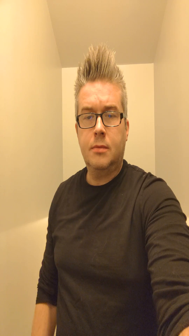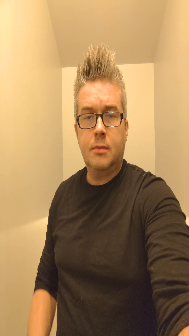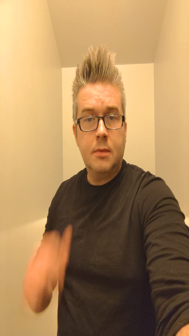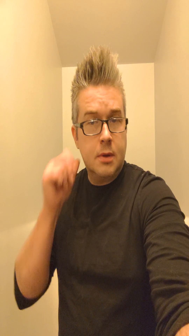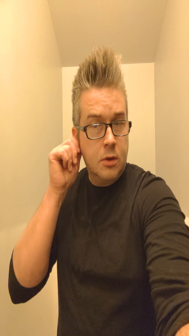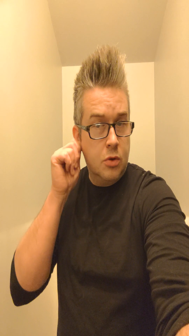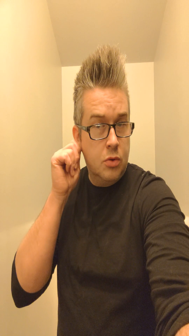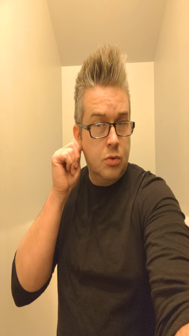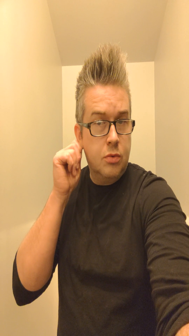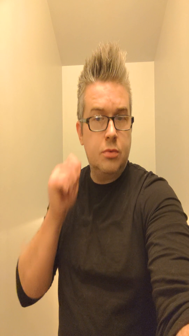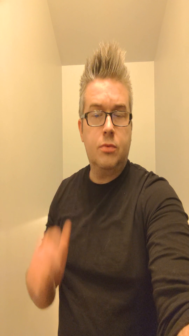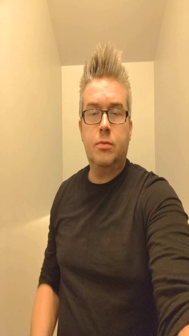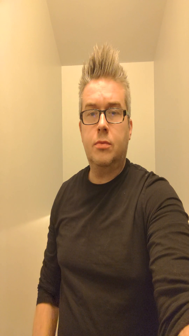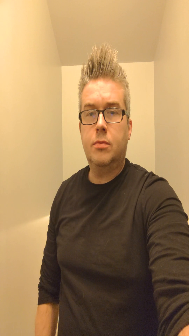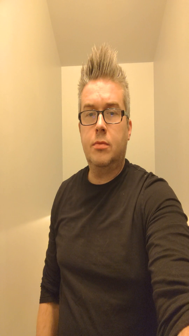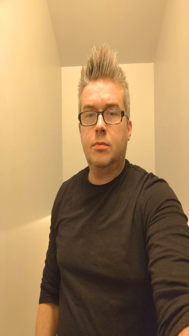ear